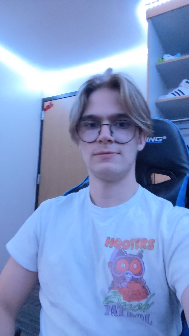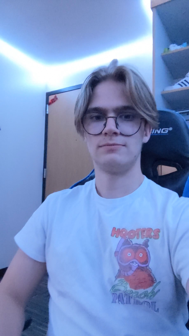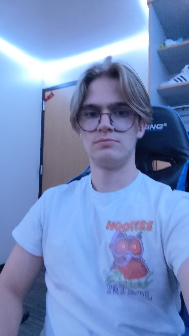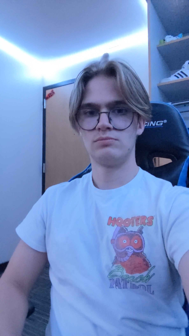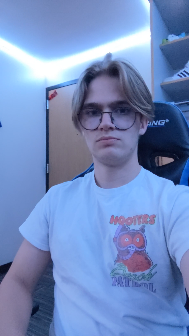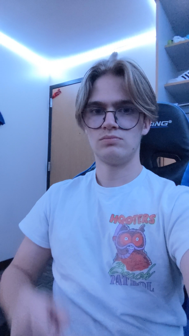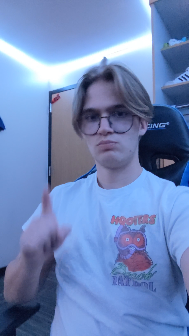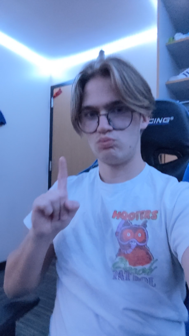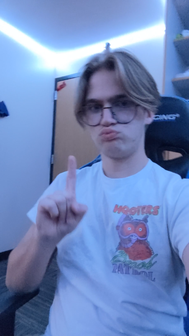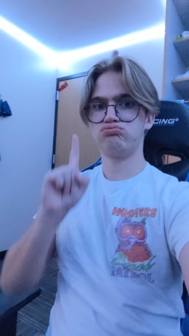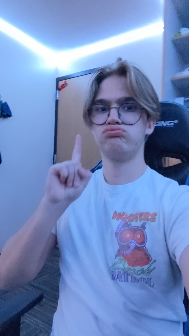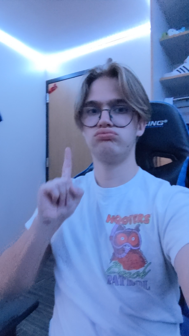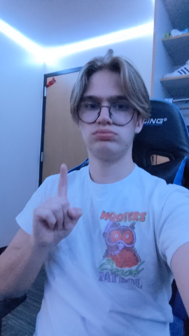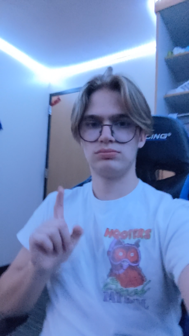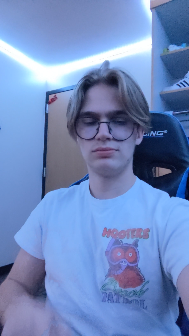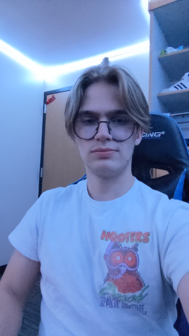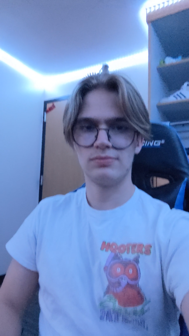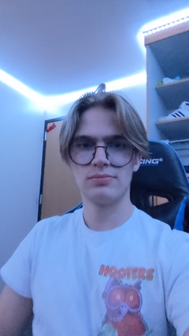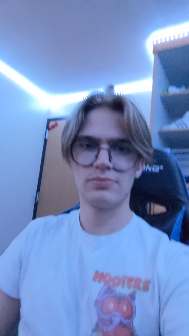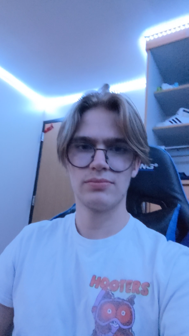bump